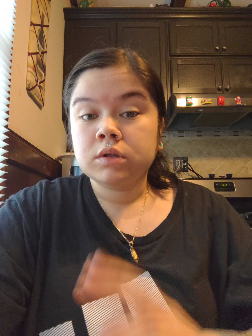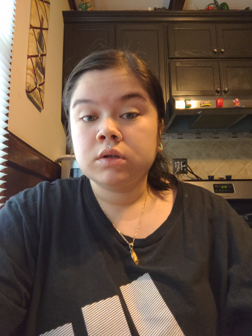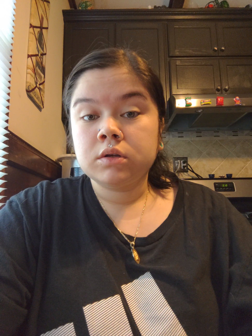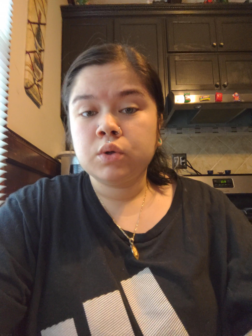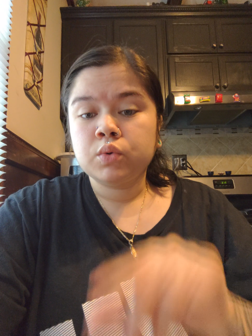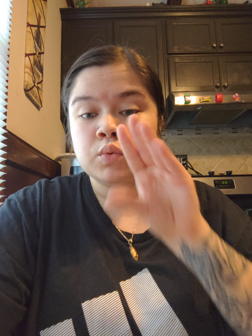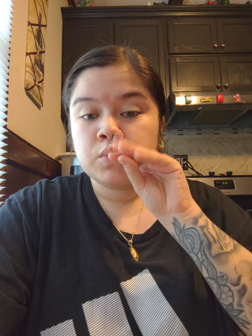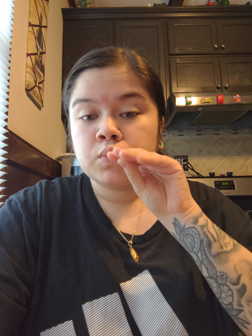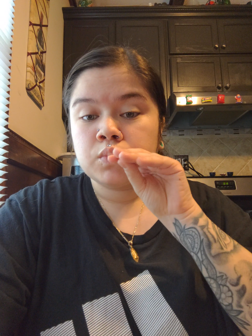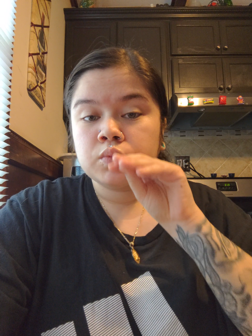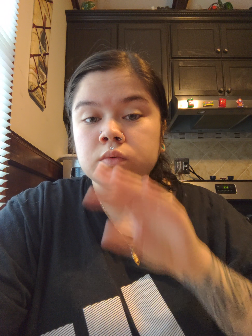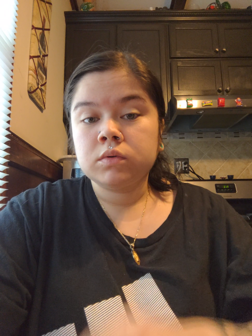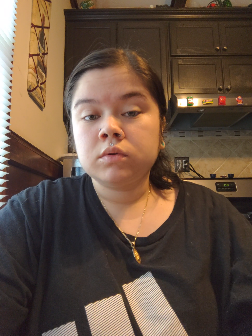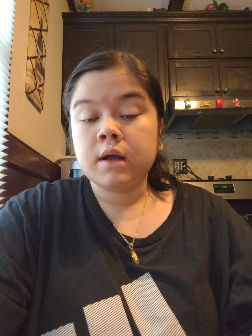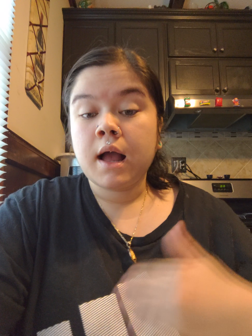goose